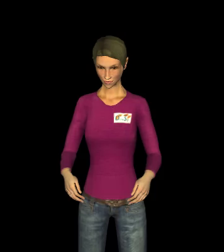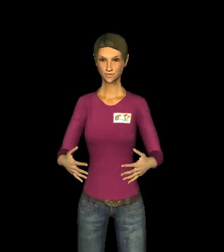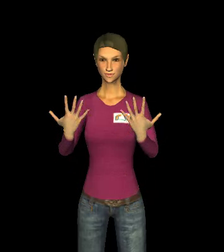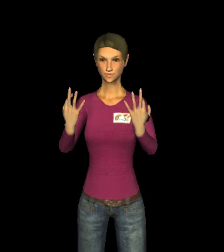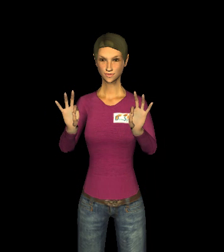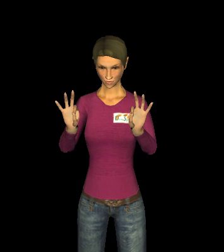10